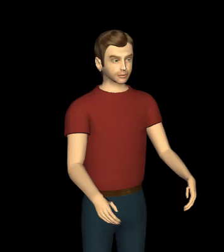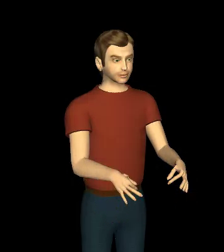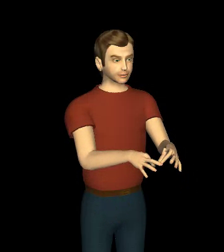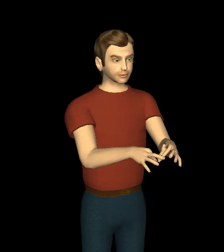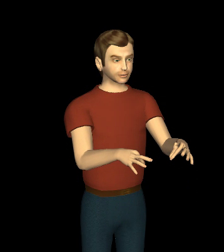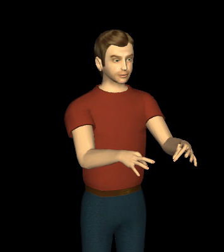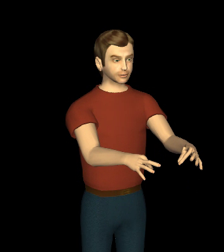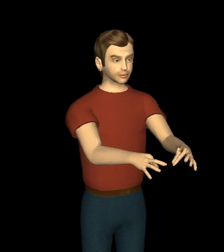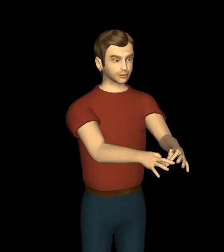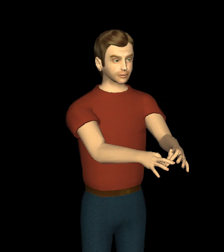غرفة